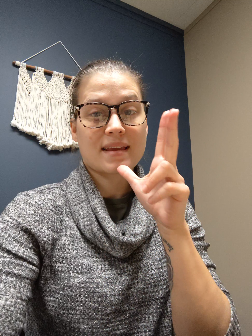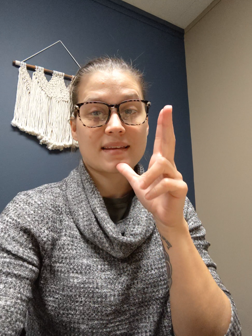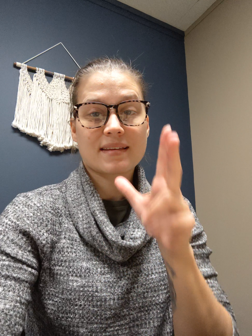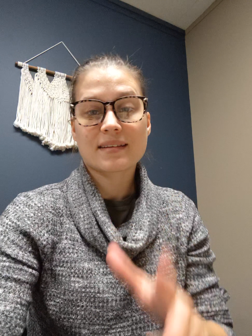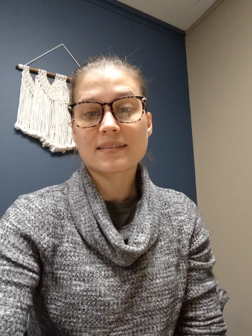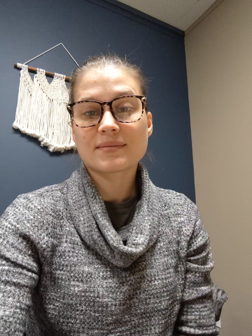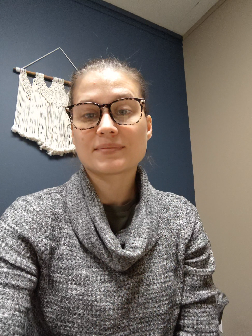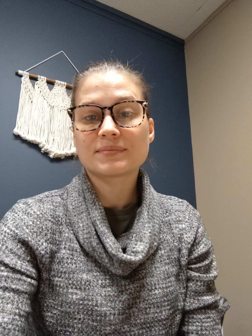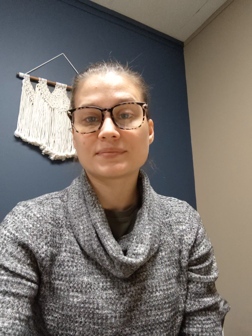hen